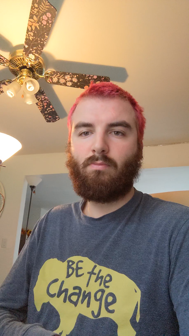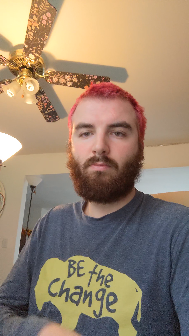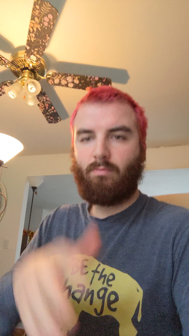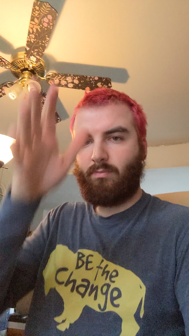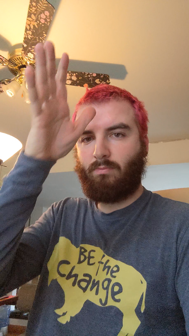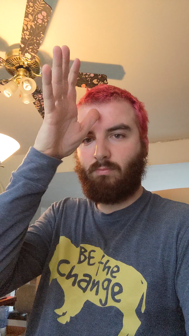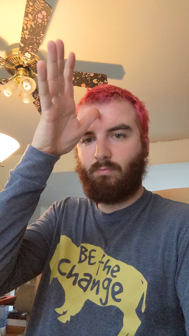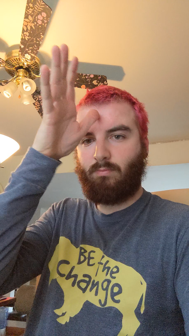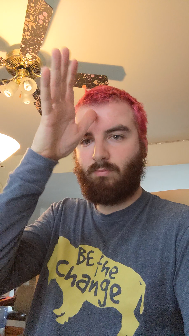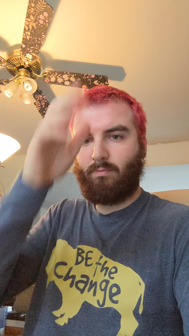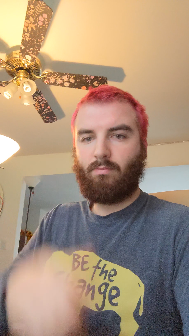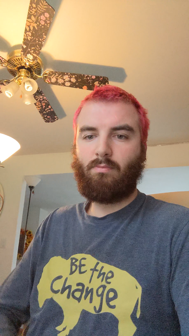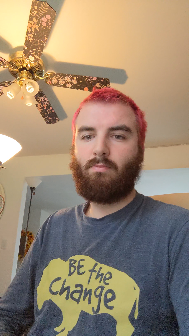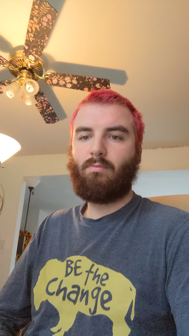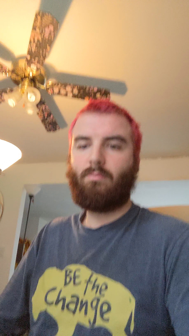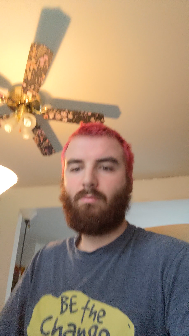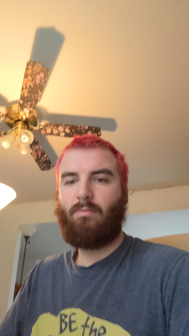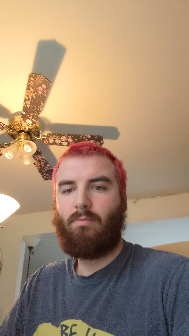daddy